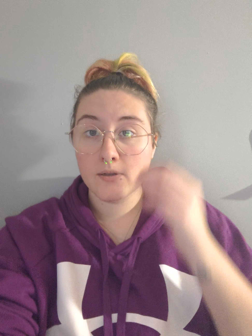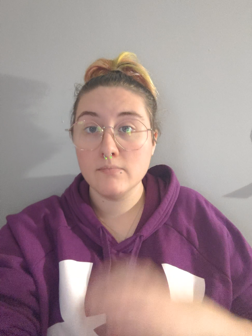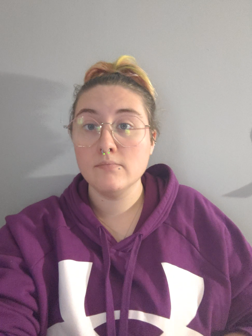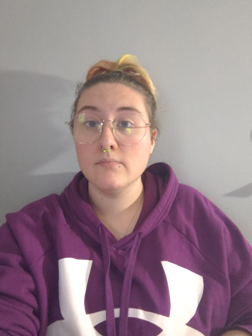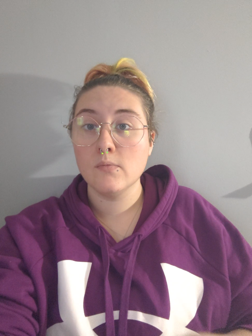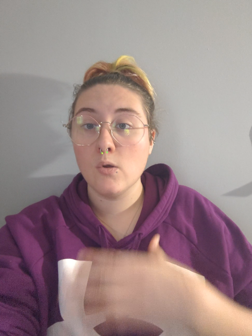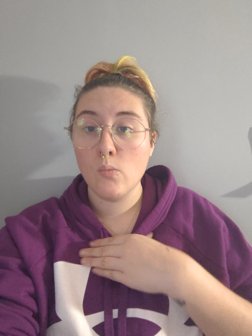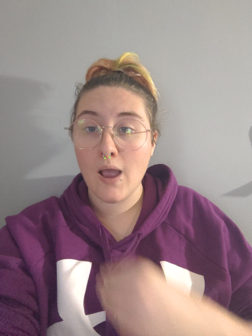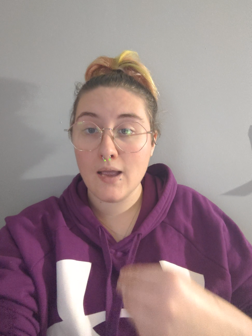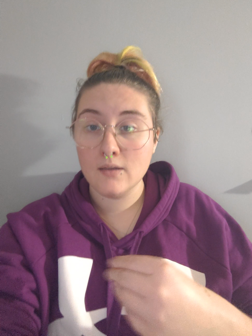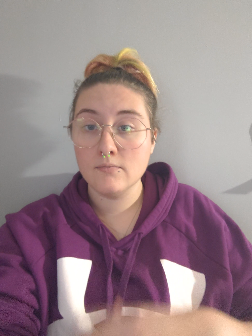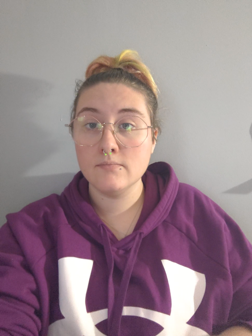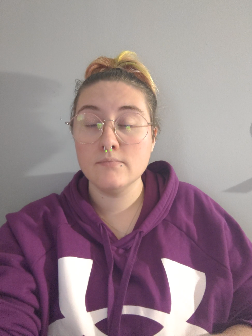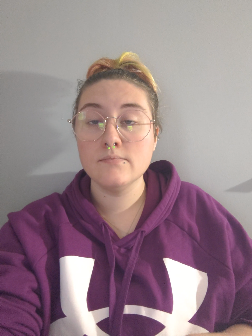white